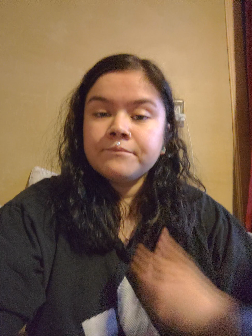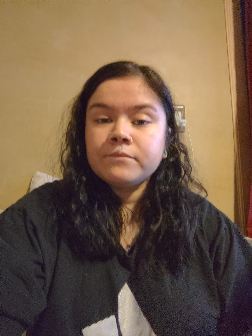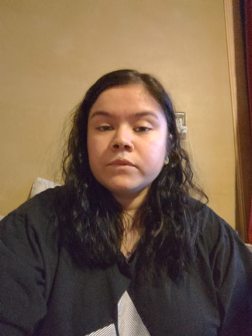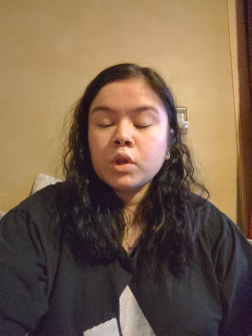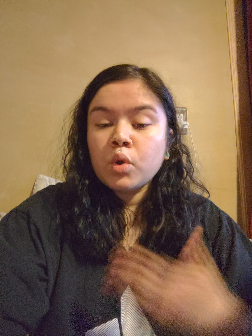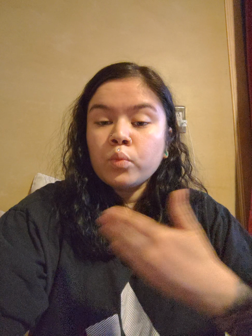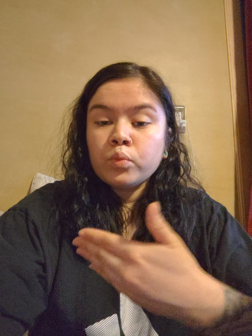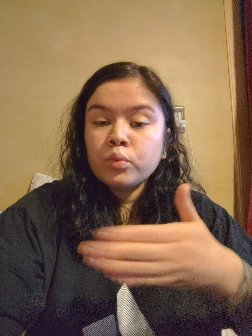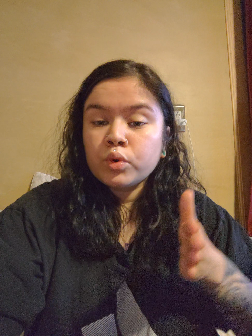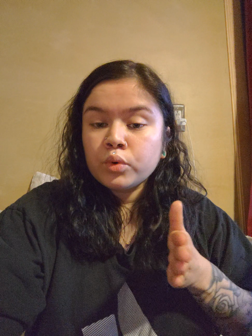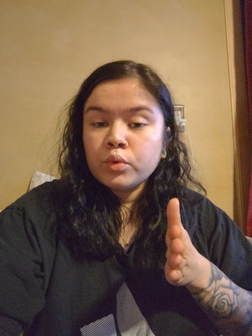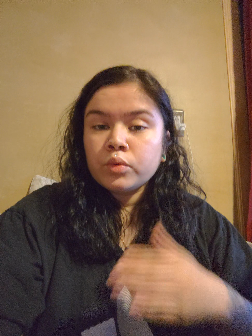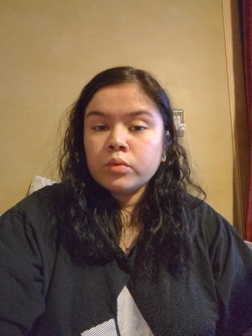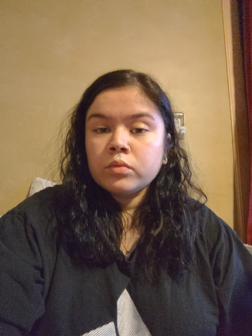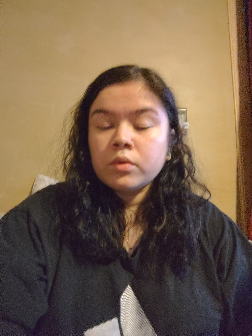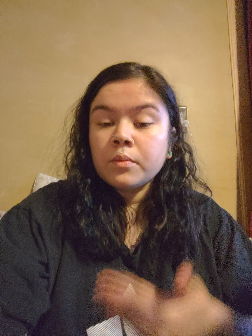room